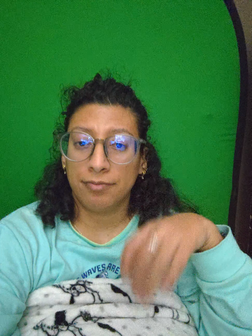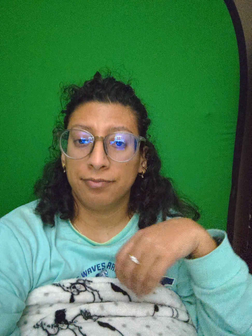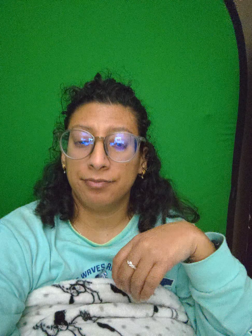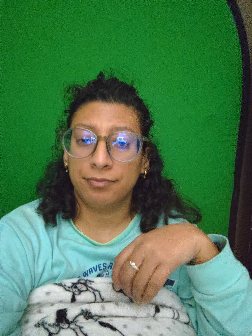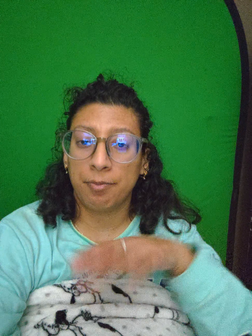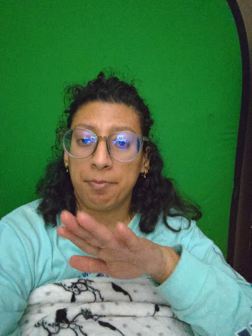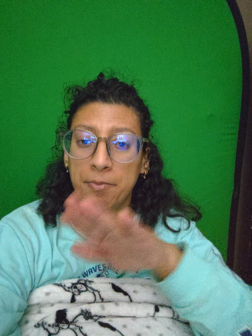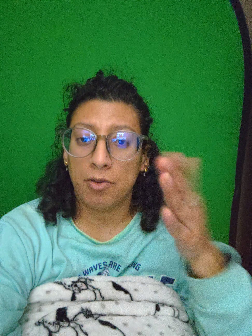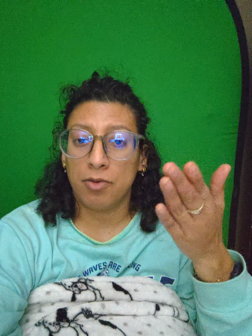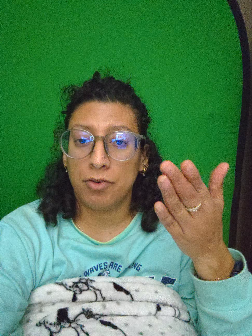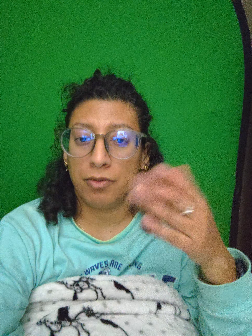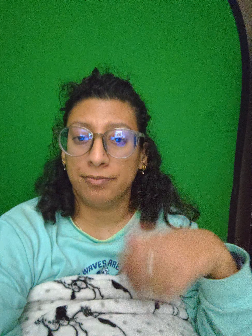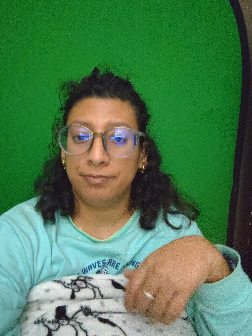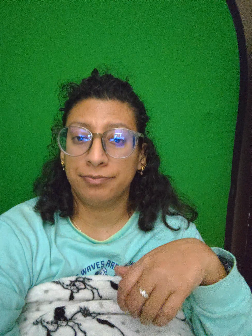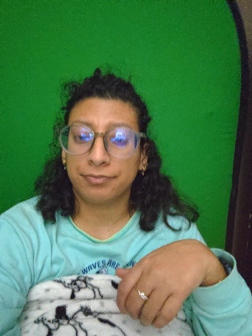book